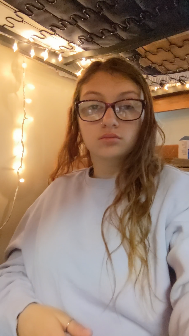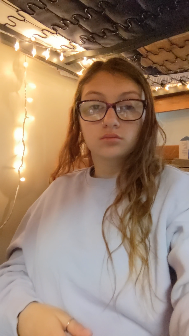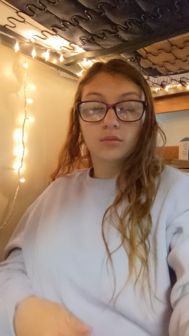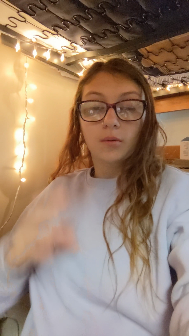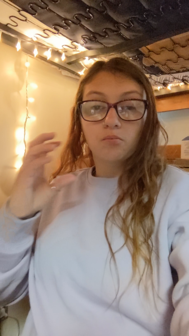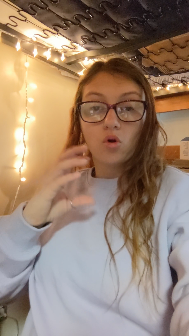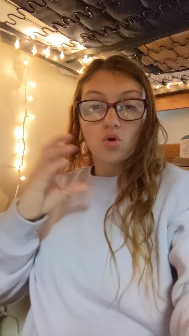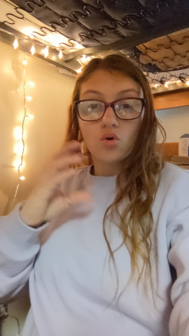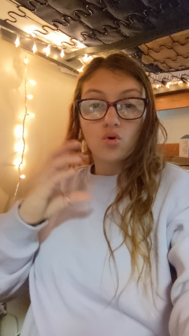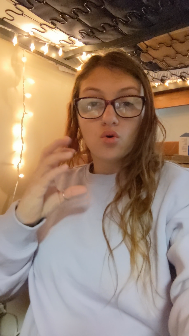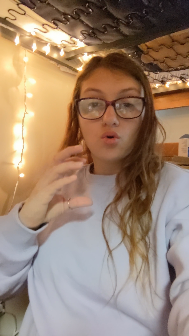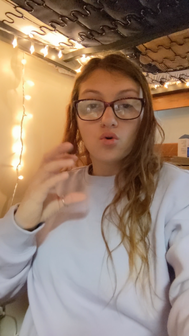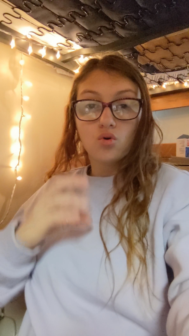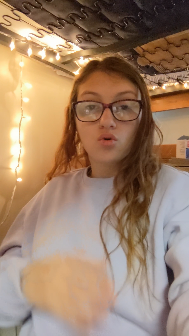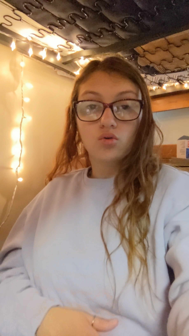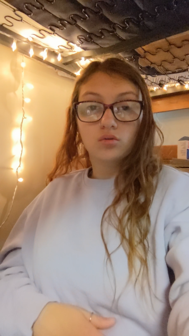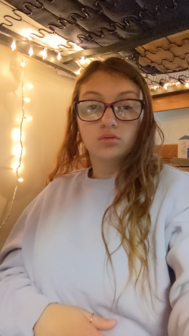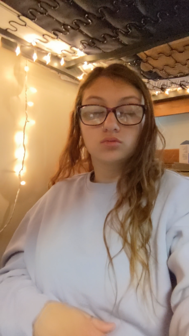ball